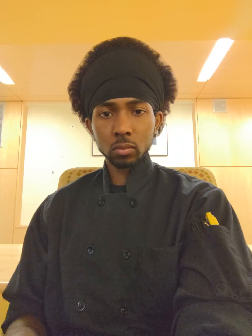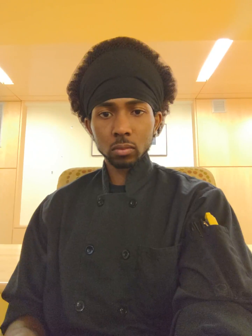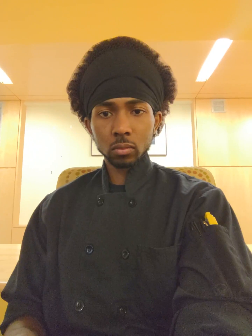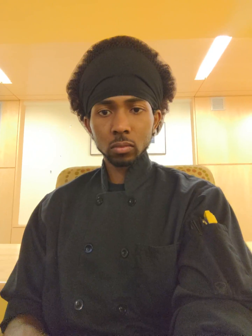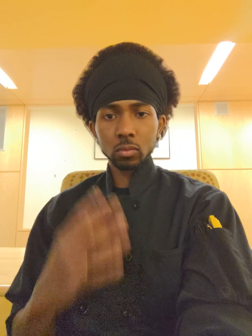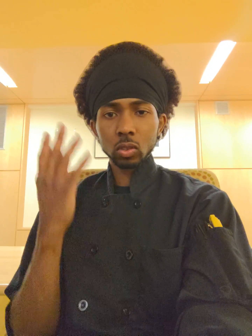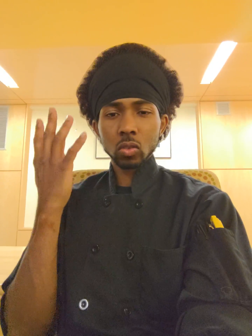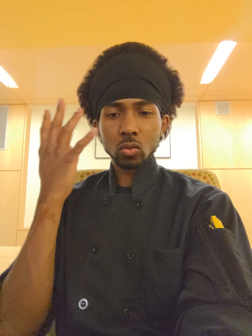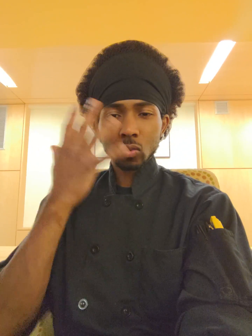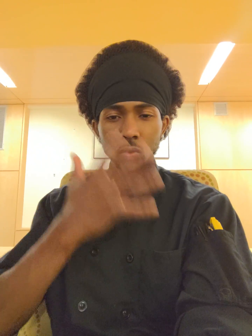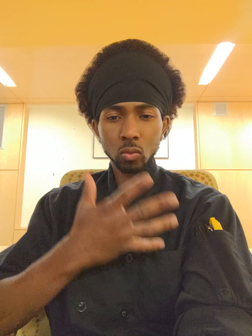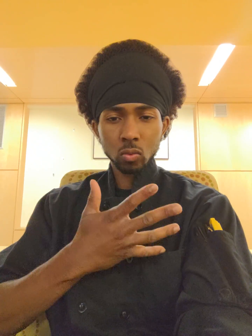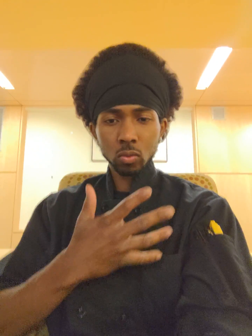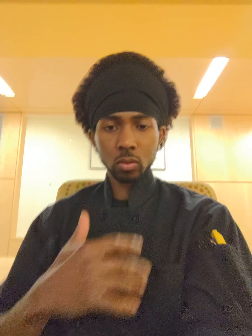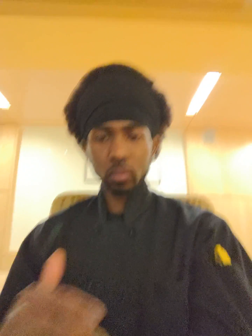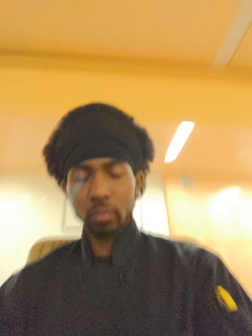dark